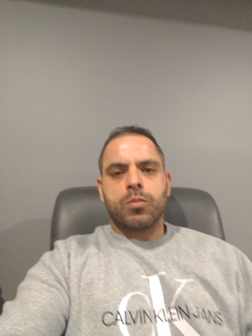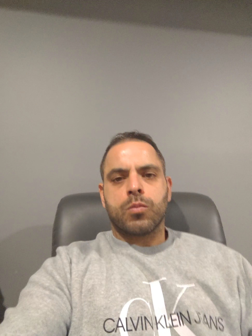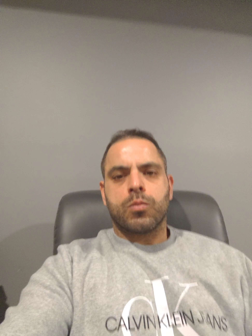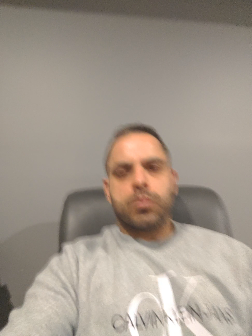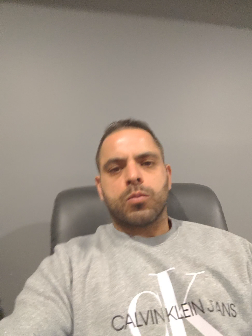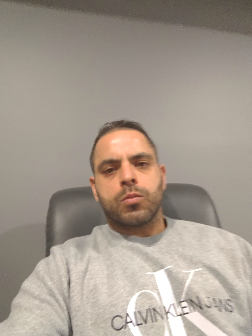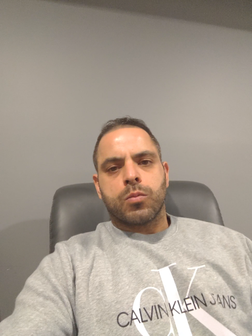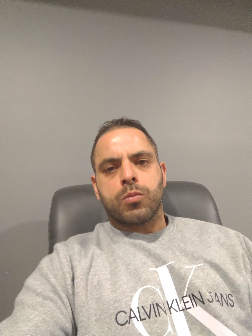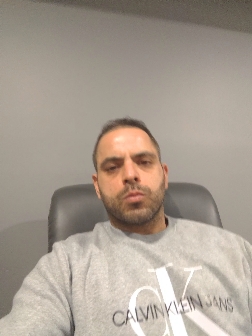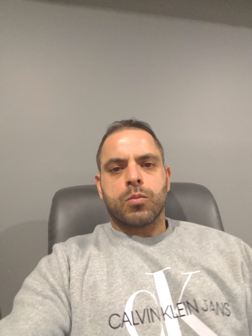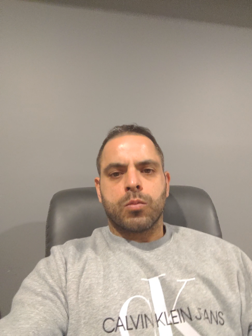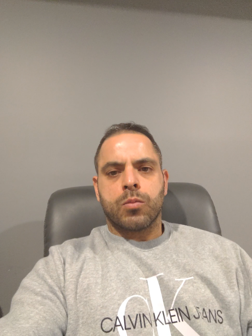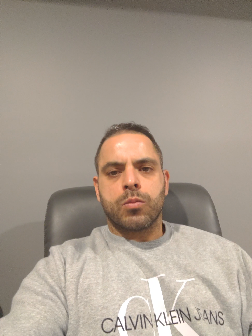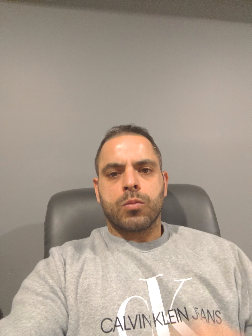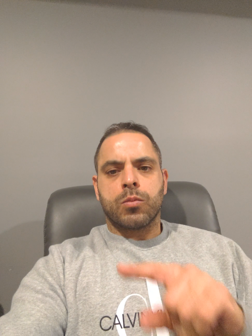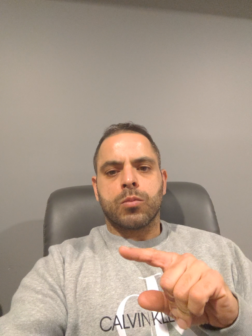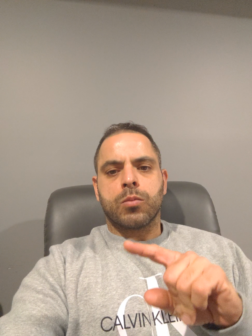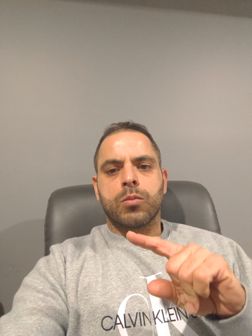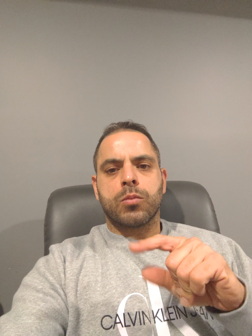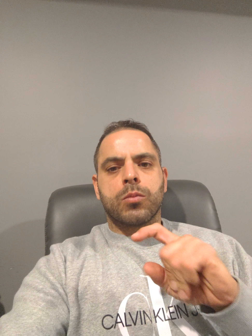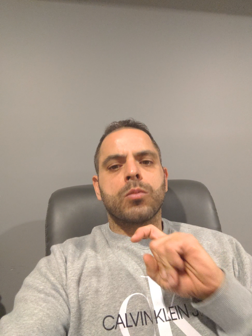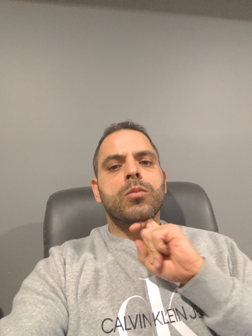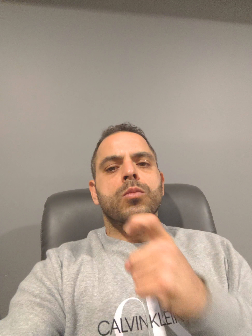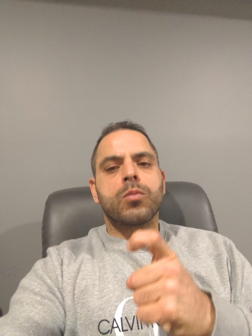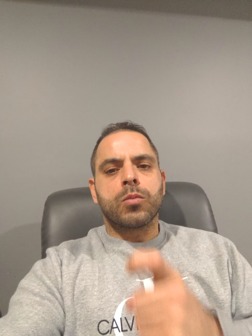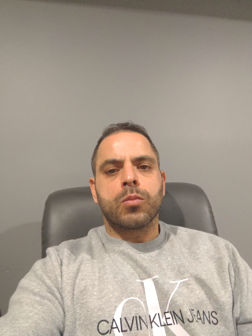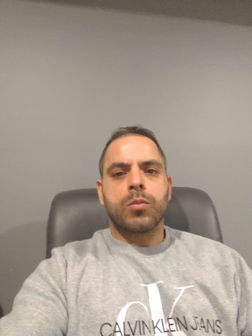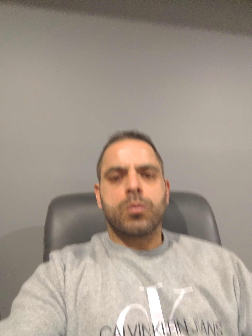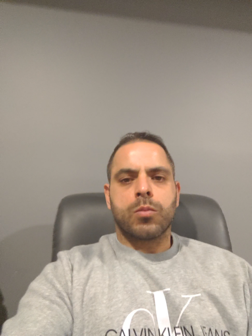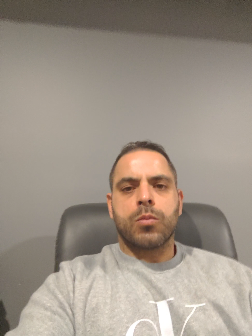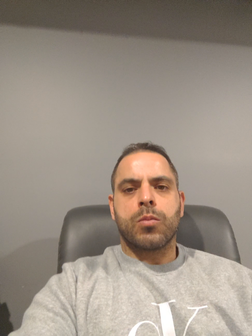garbage